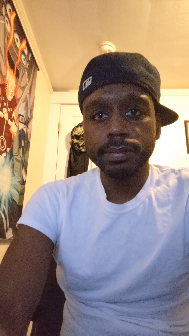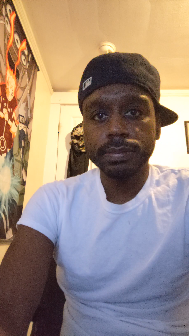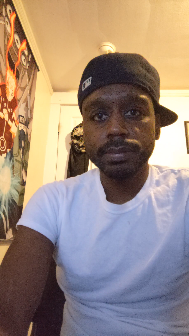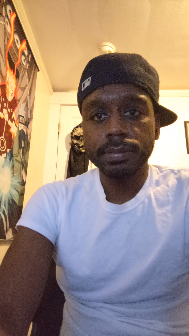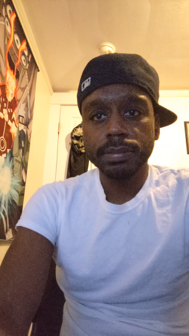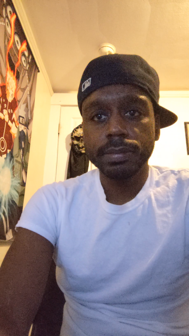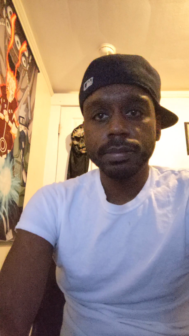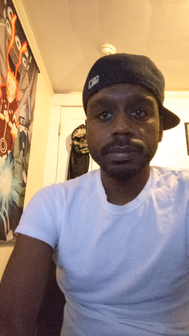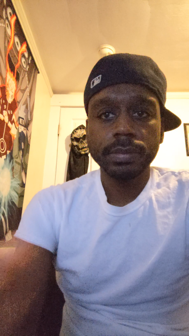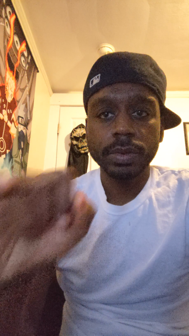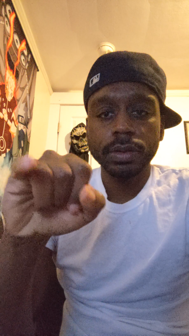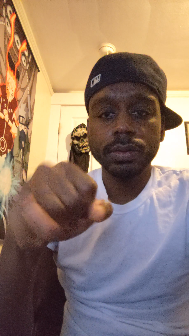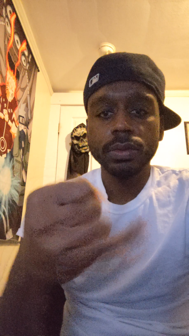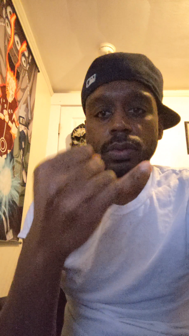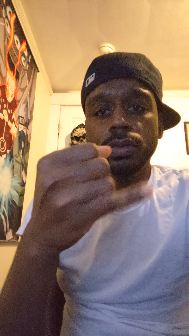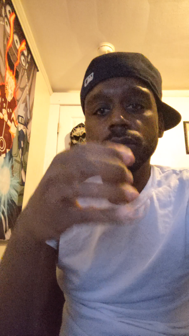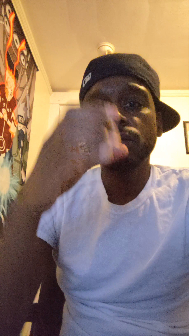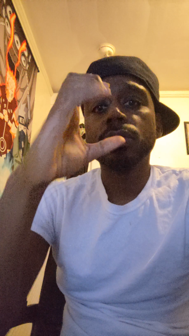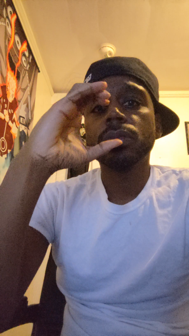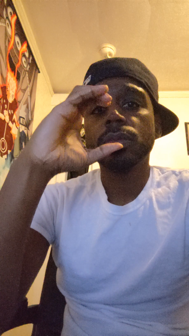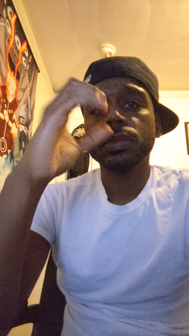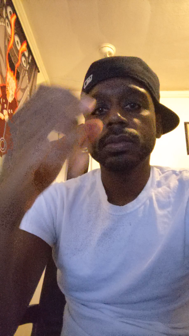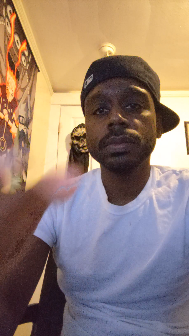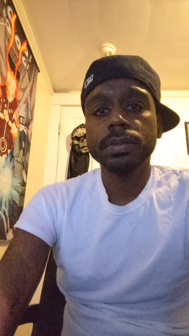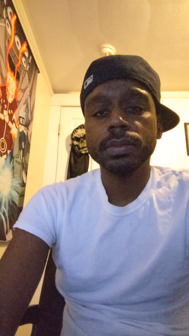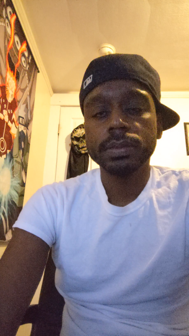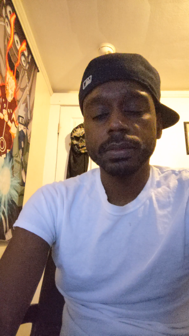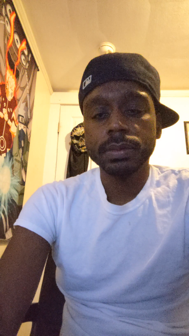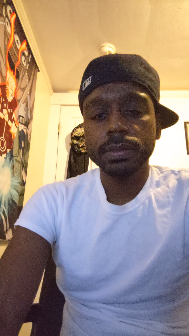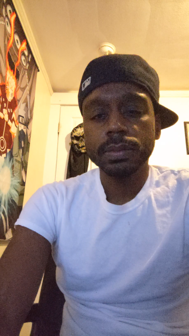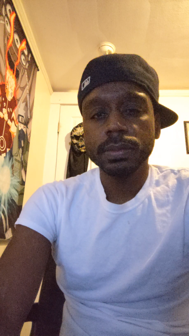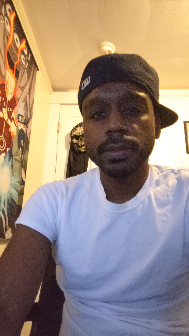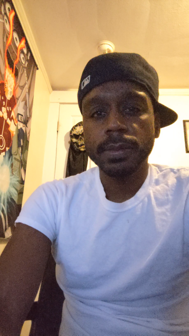juice